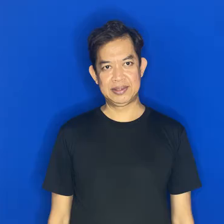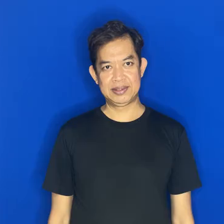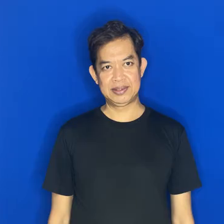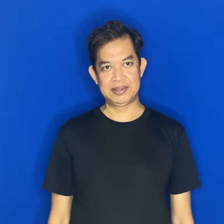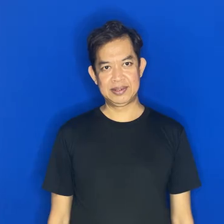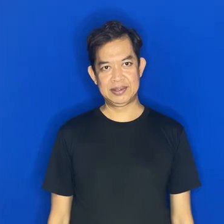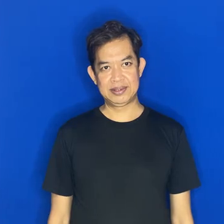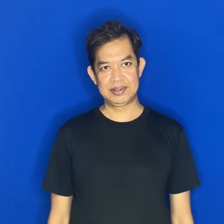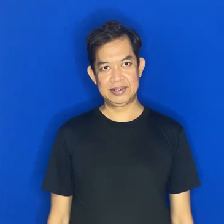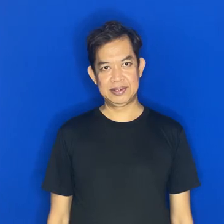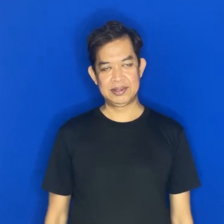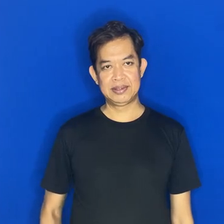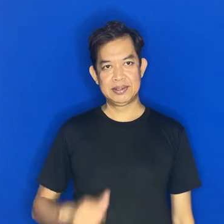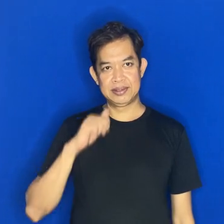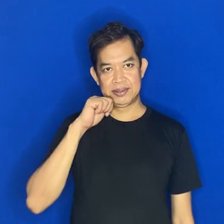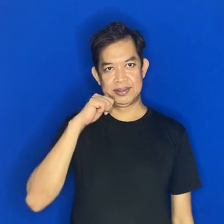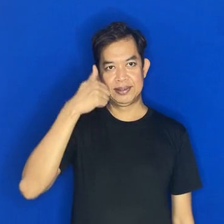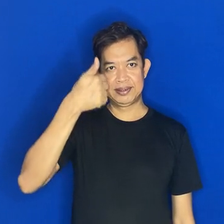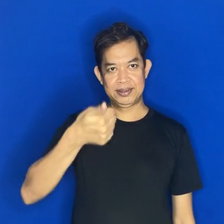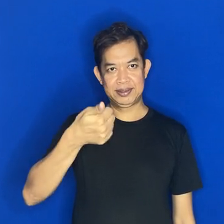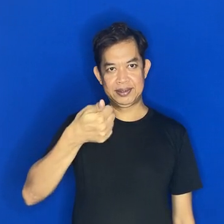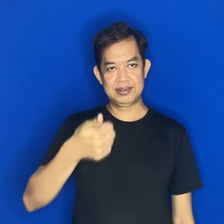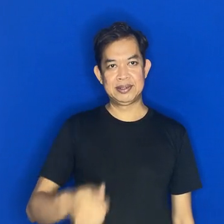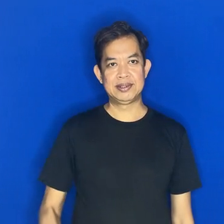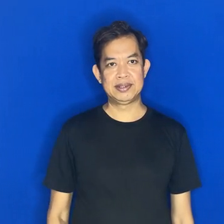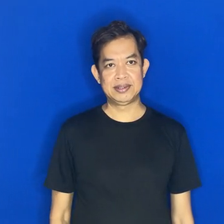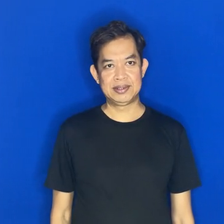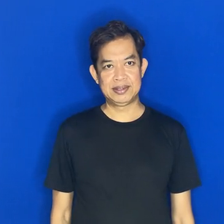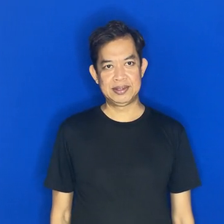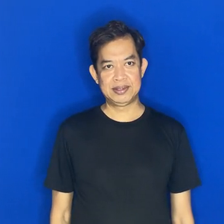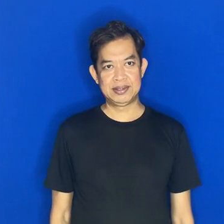tomorrow